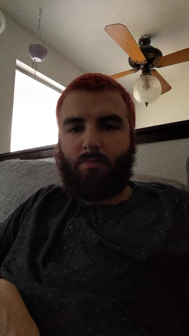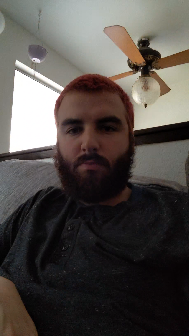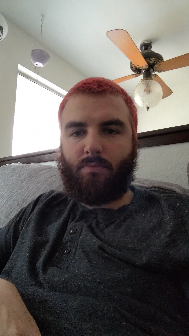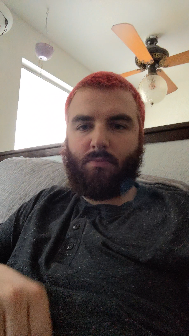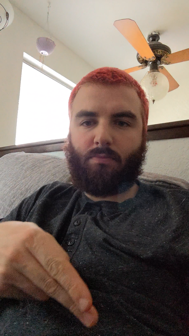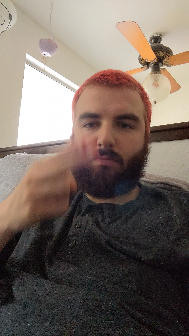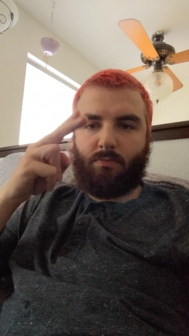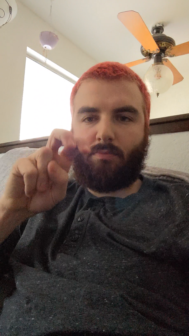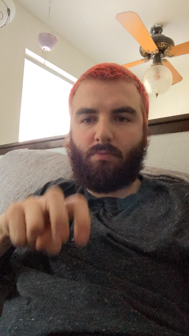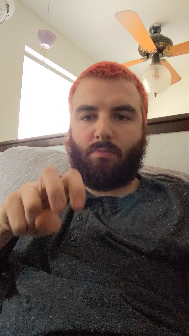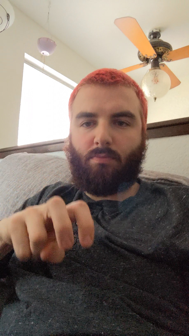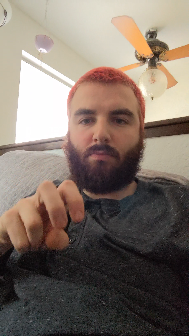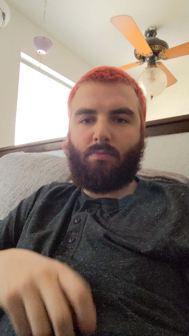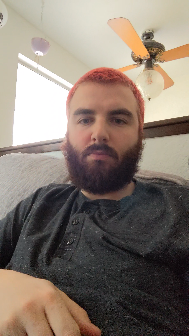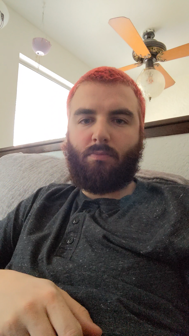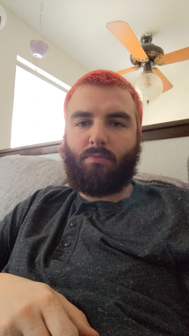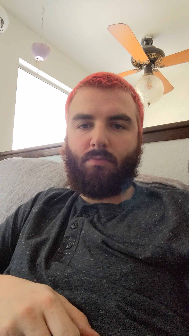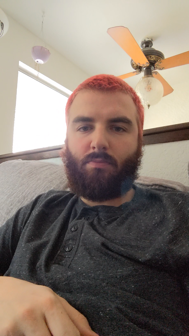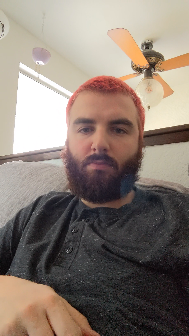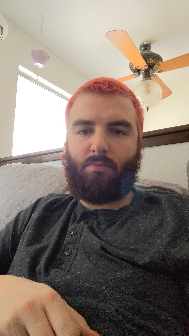high chair